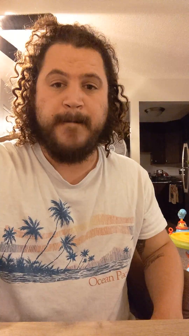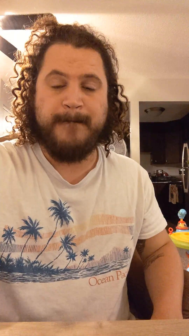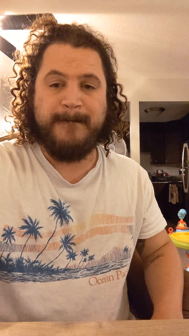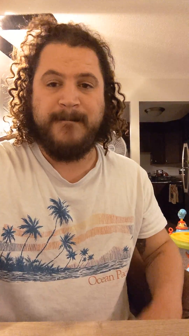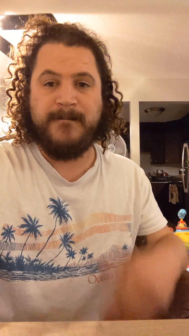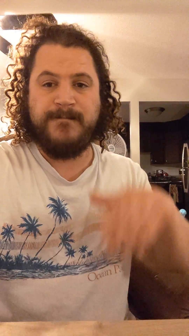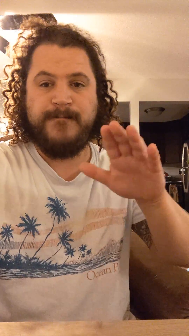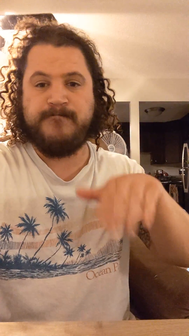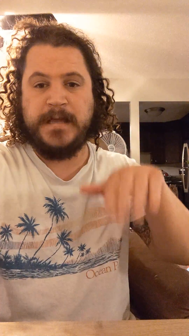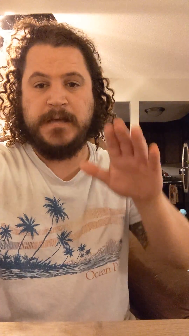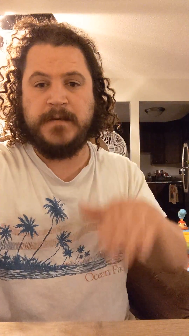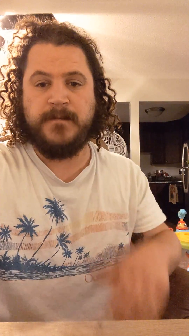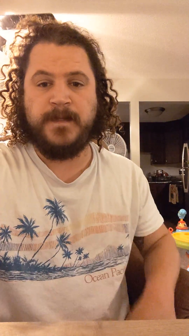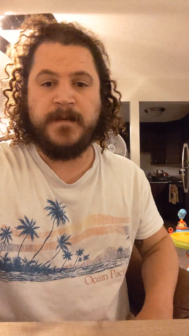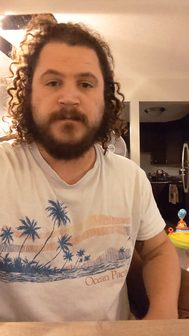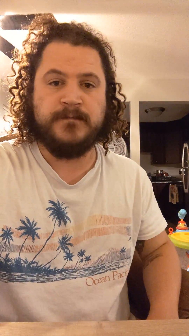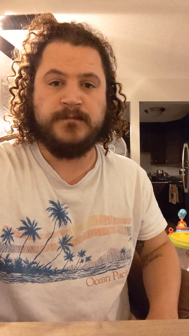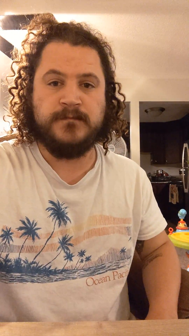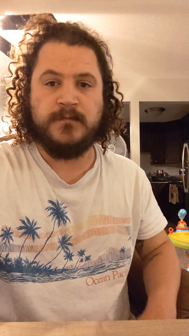paint